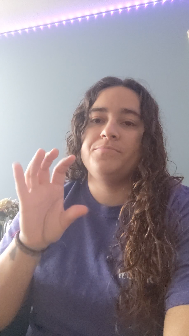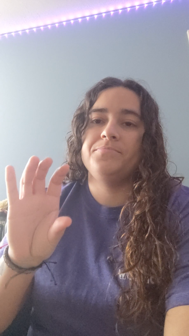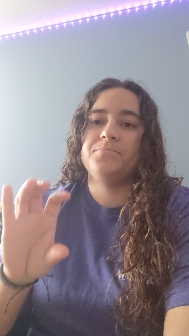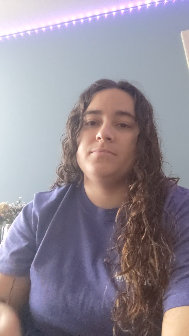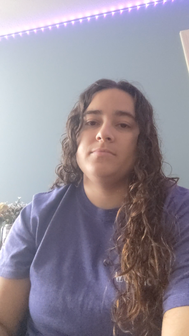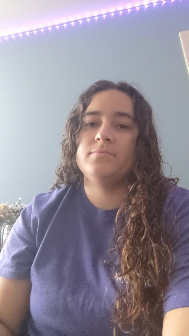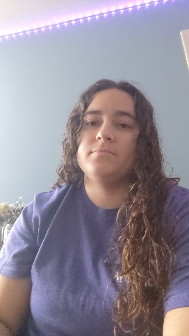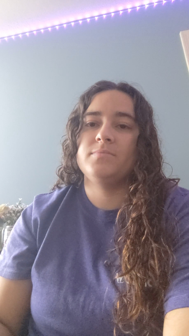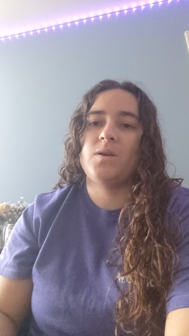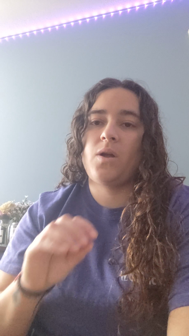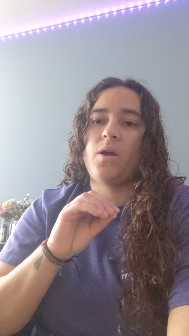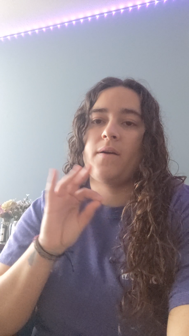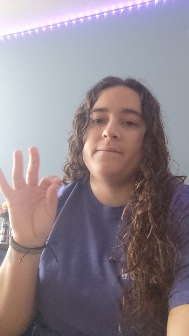off